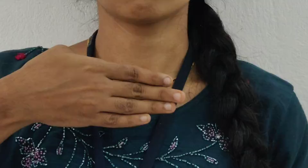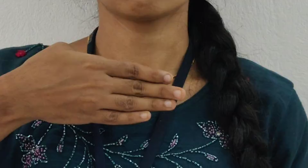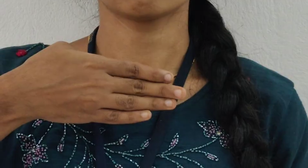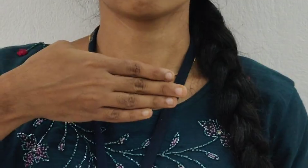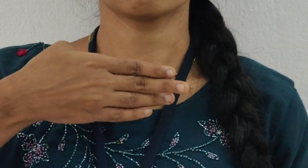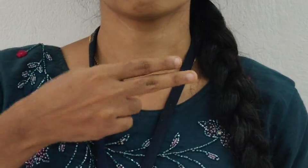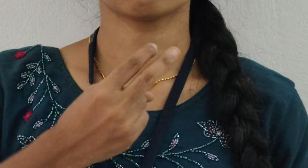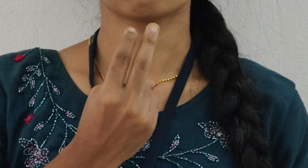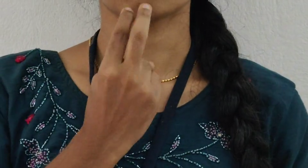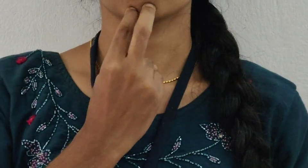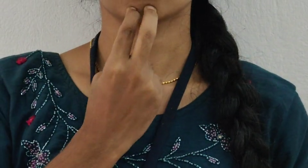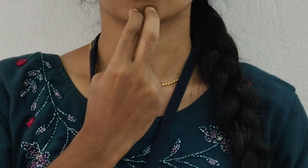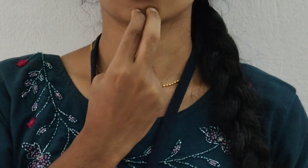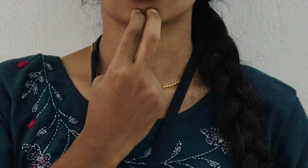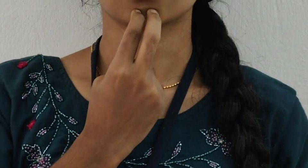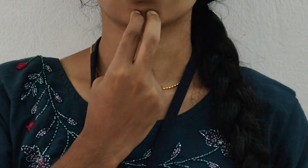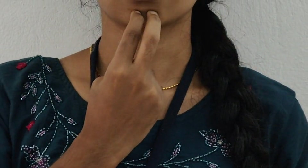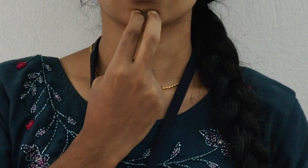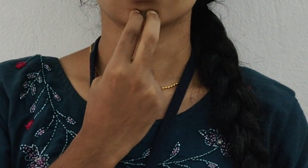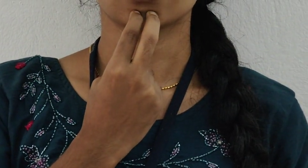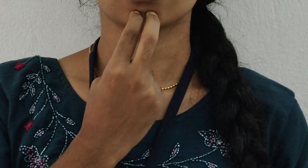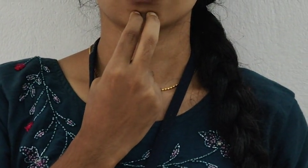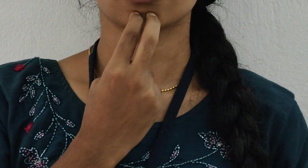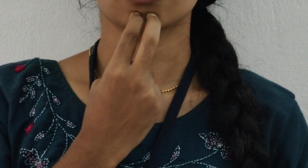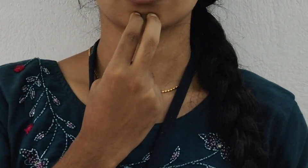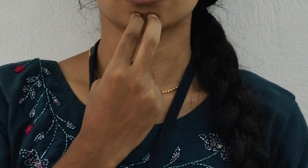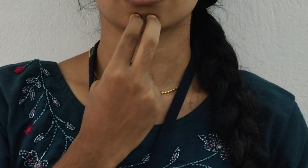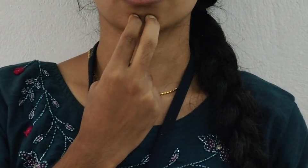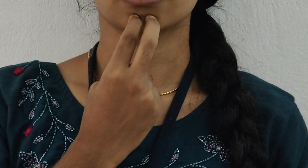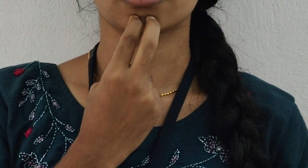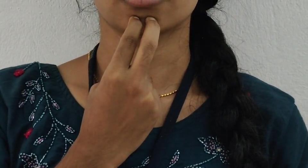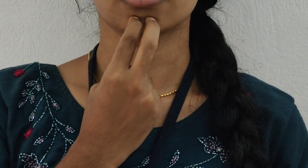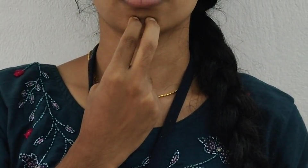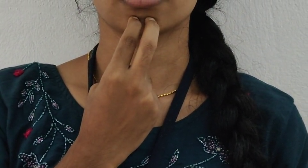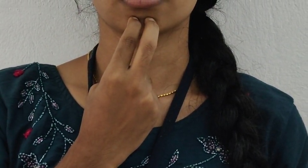അഃ